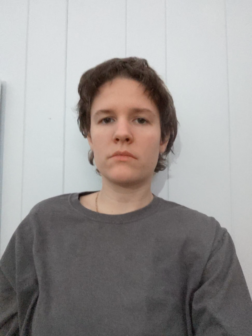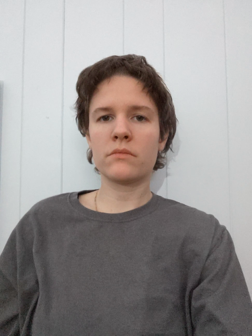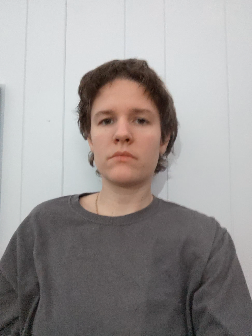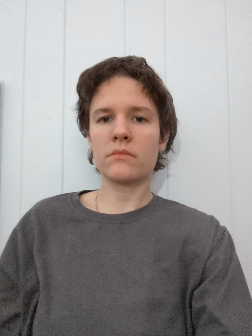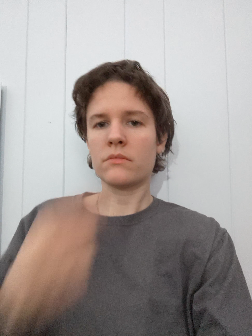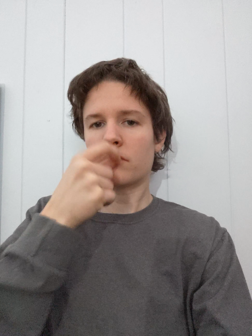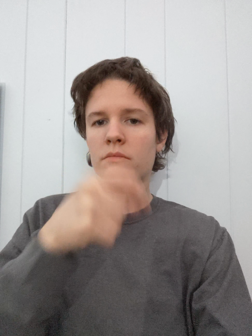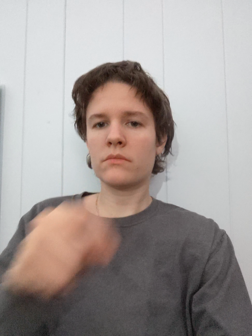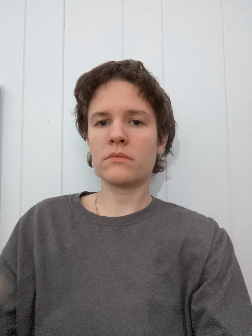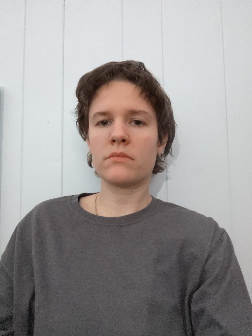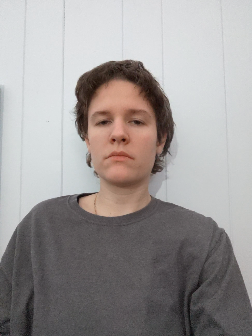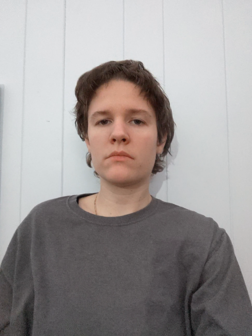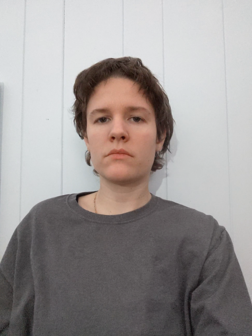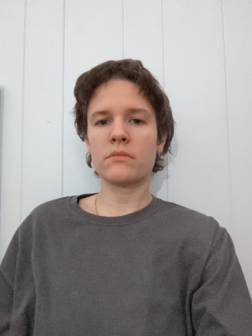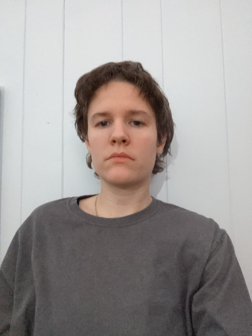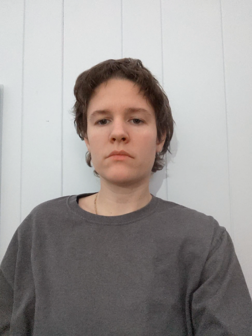pencil